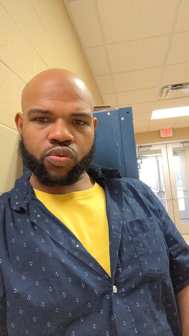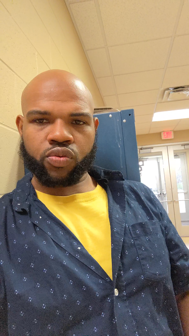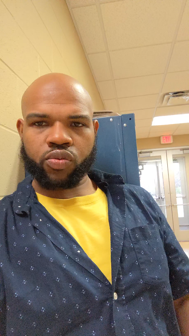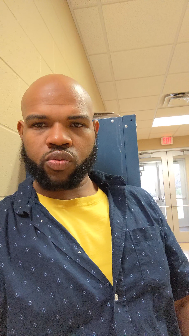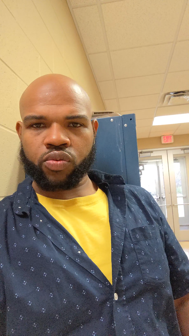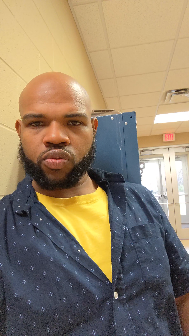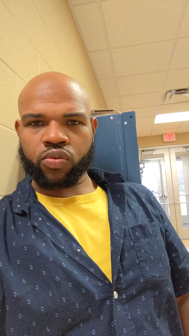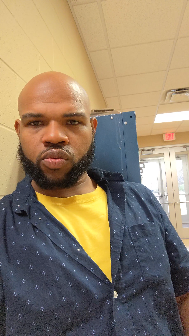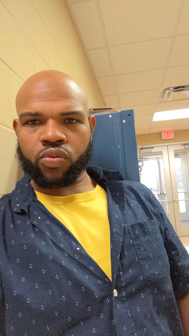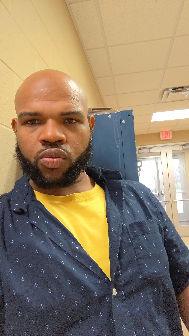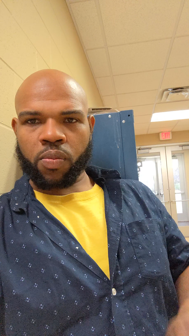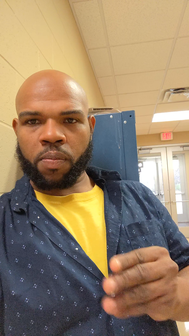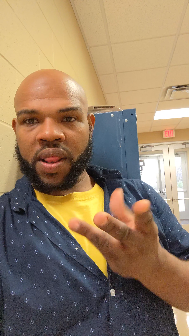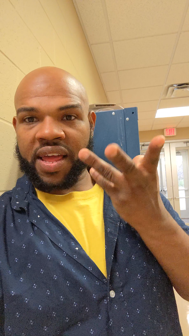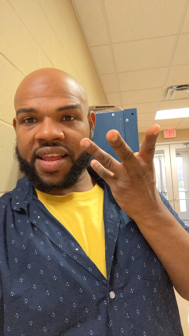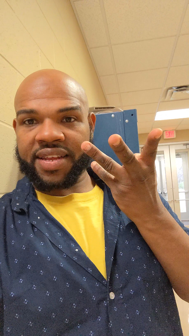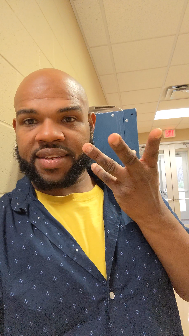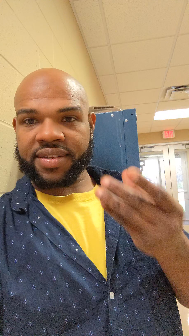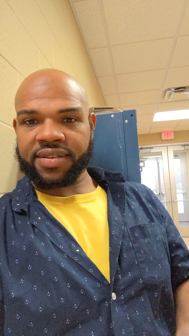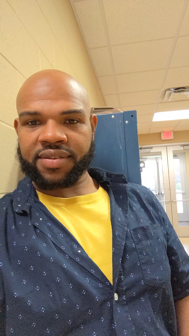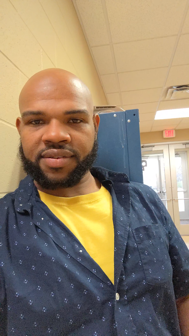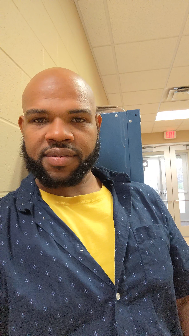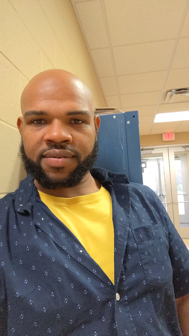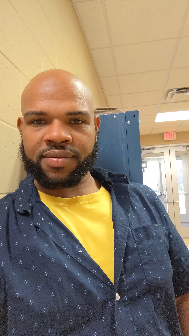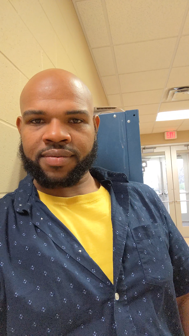plants